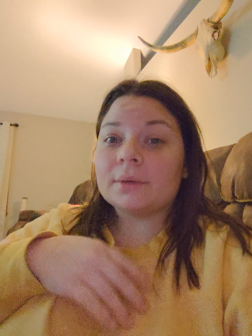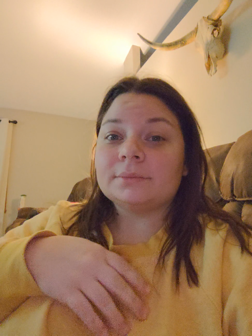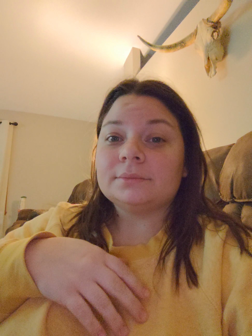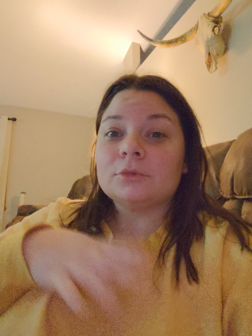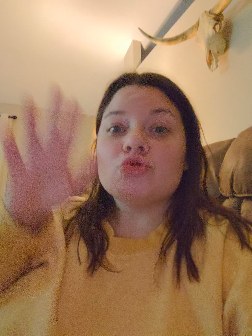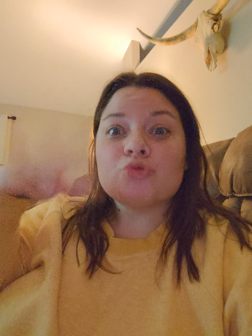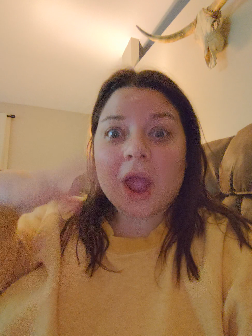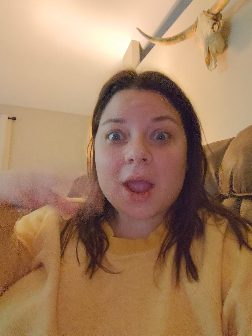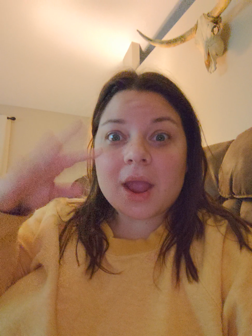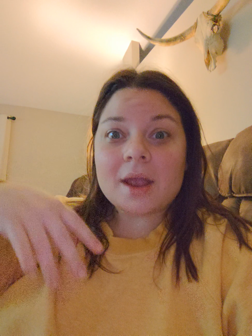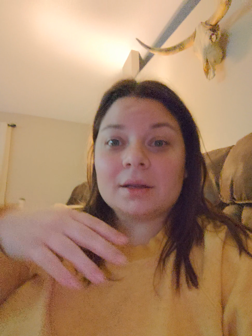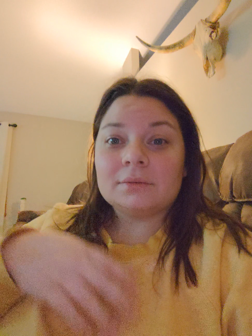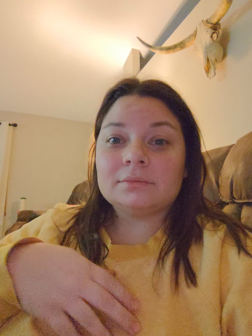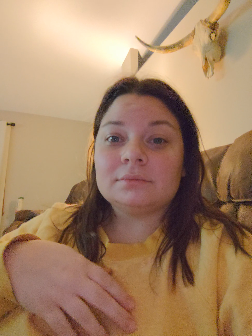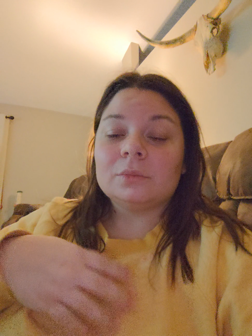rain